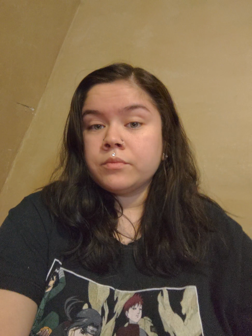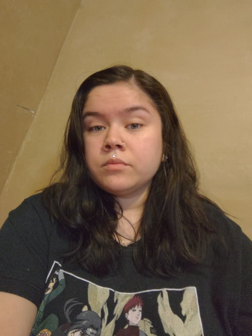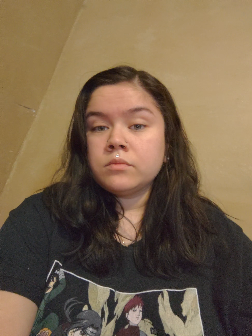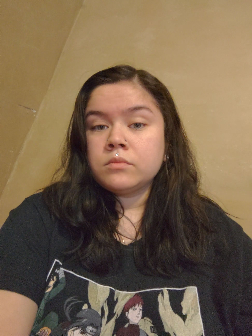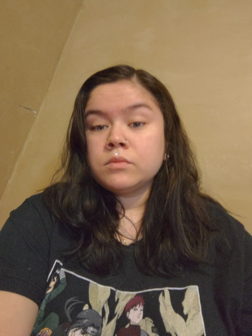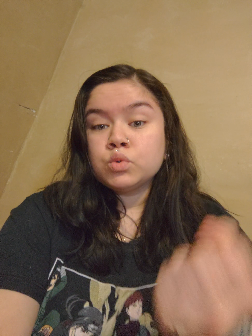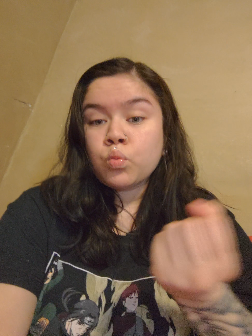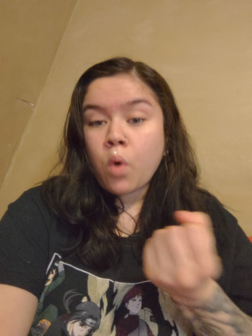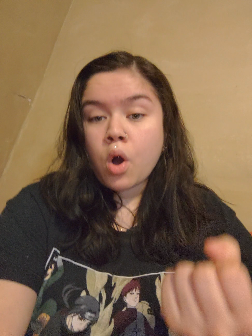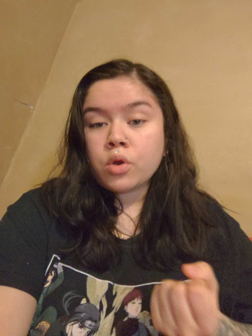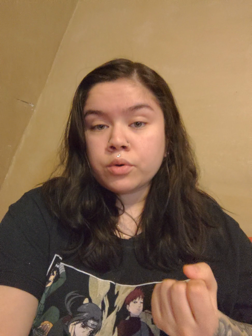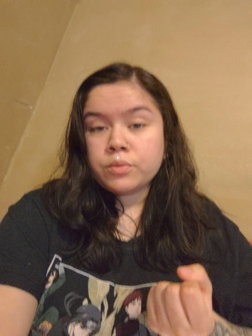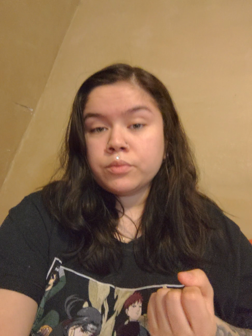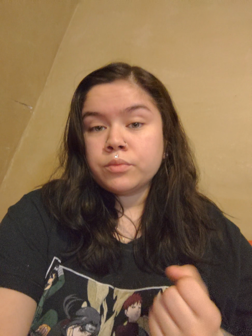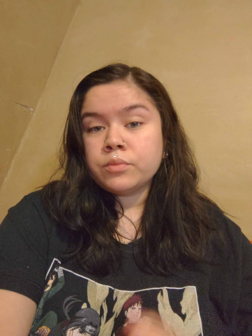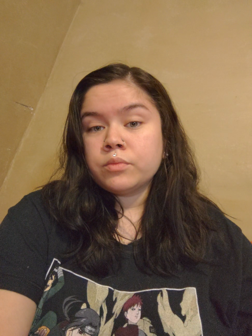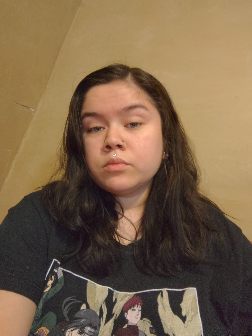drawer